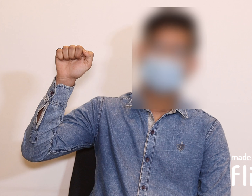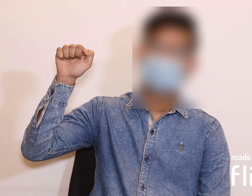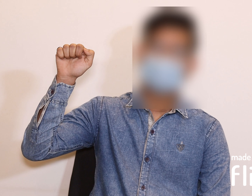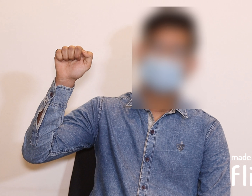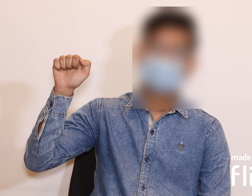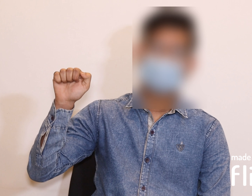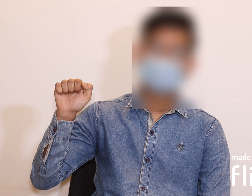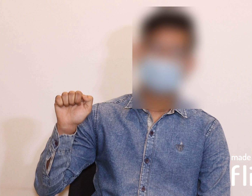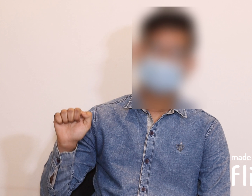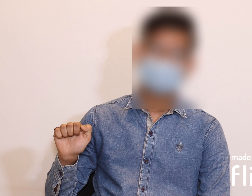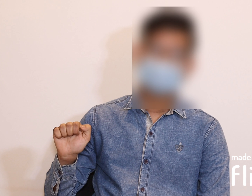آ